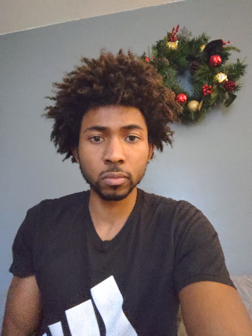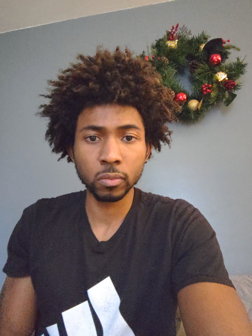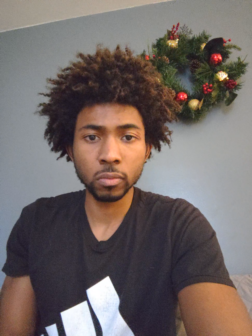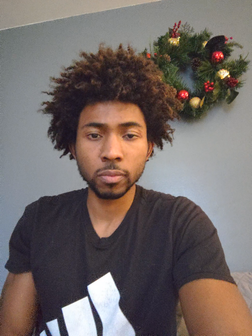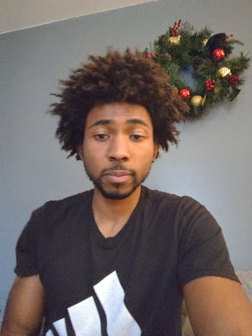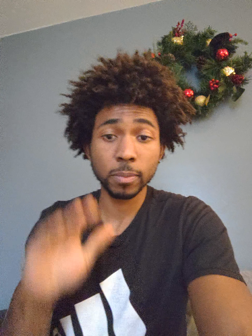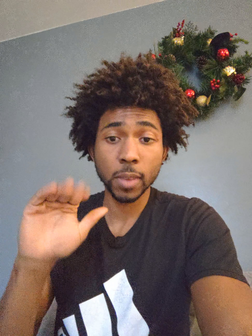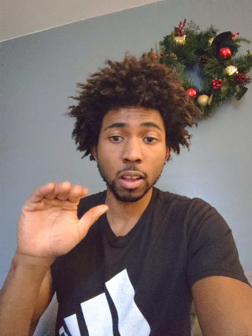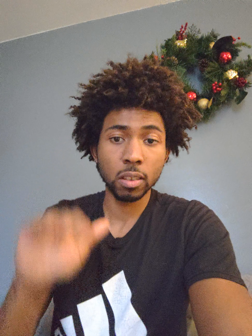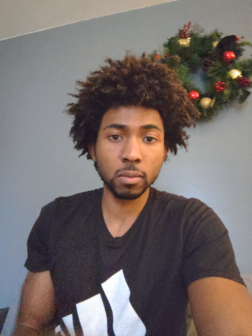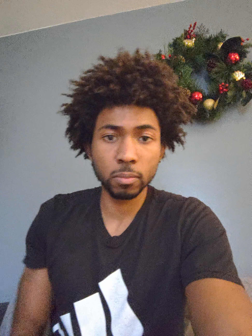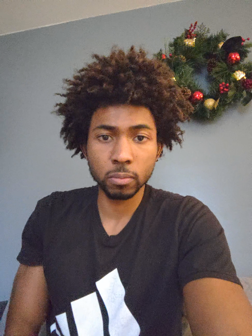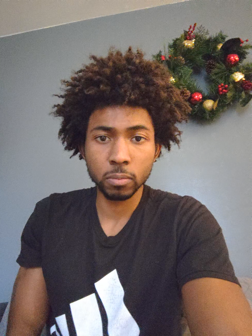bye